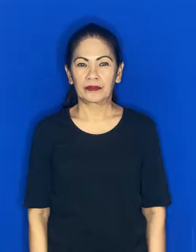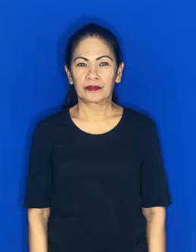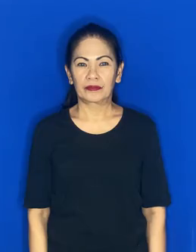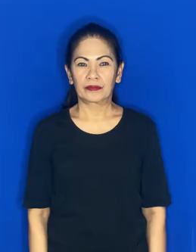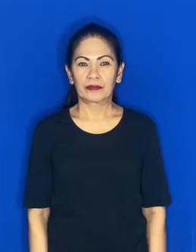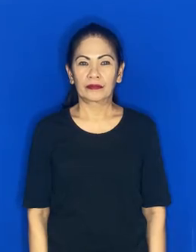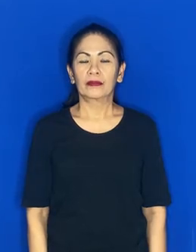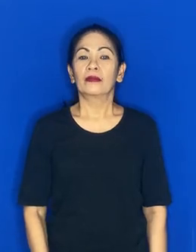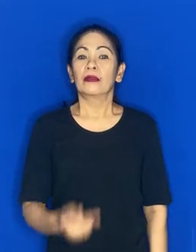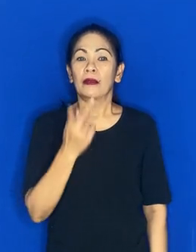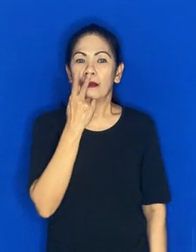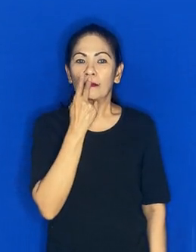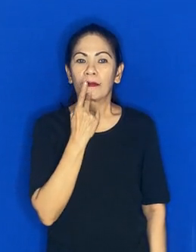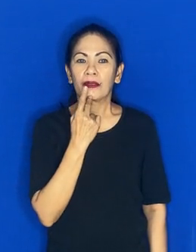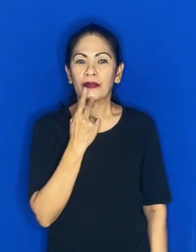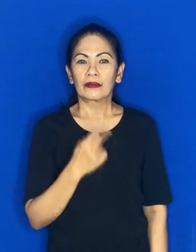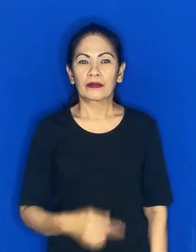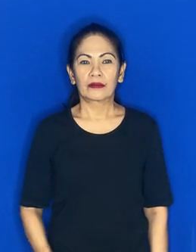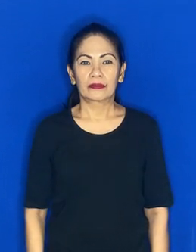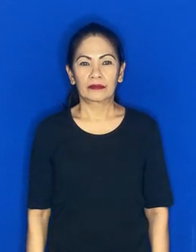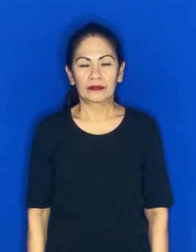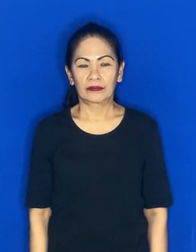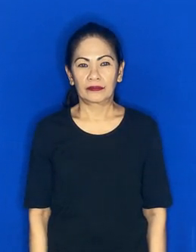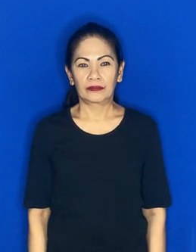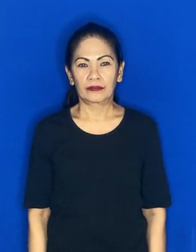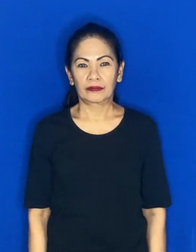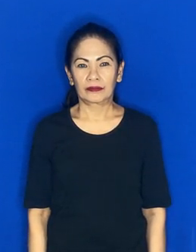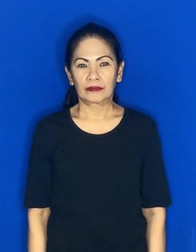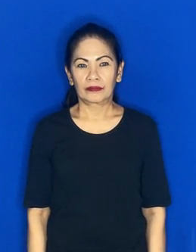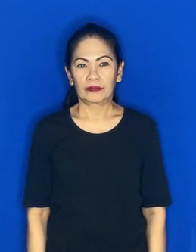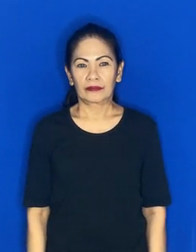pink